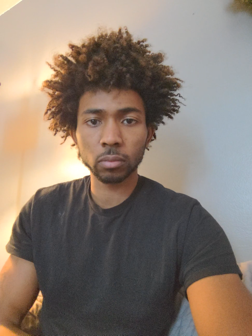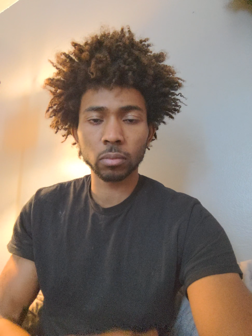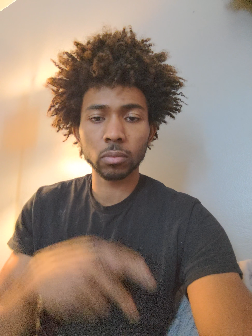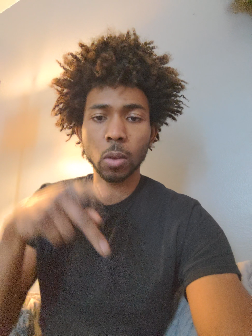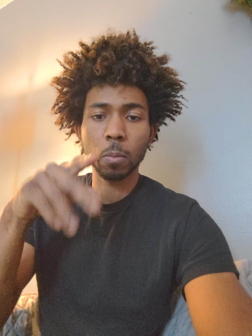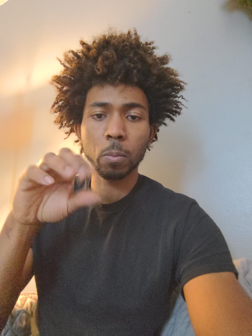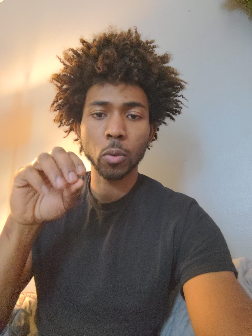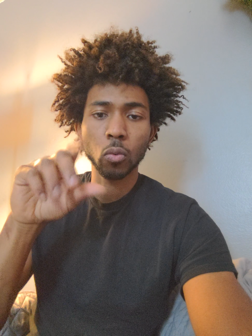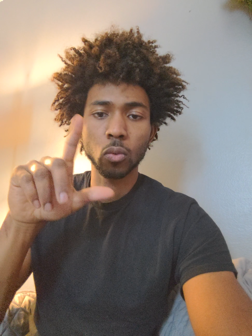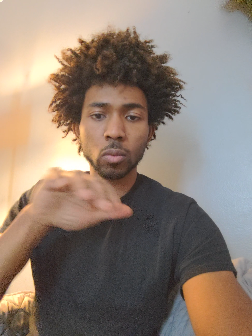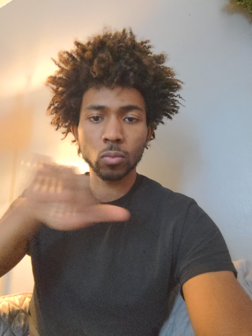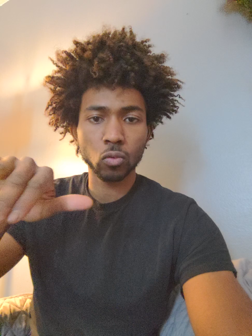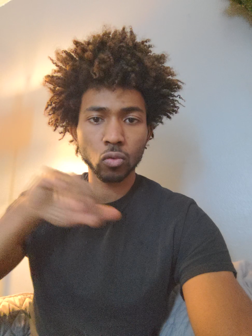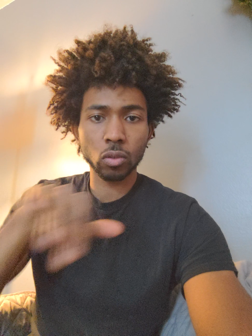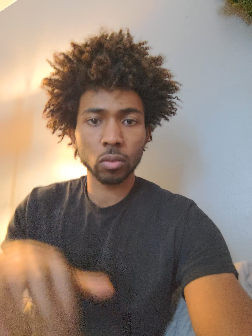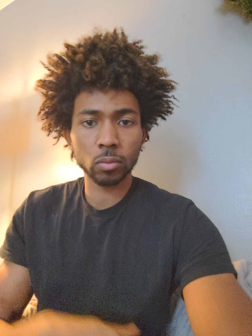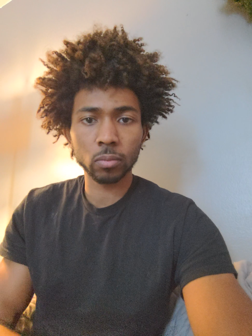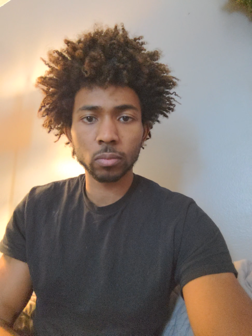pool